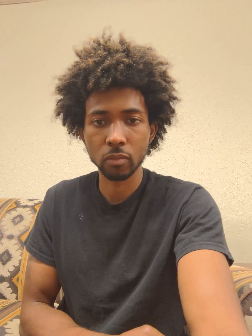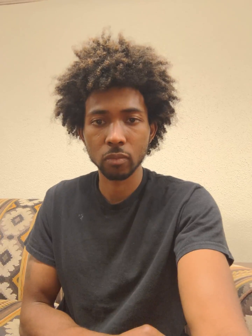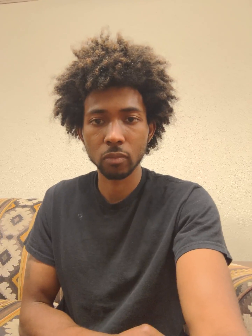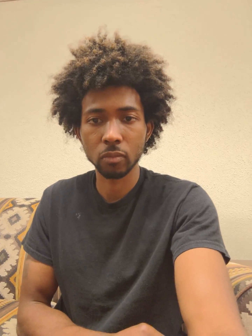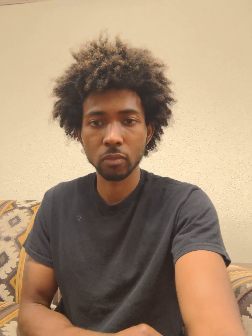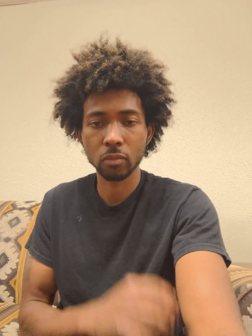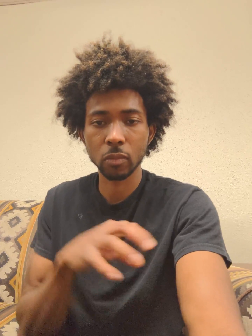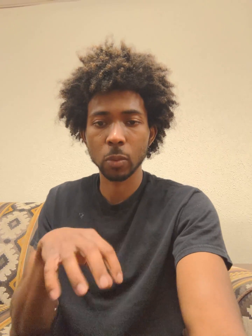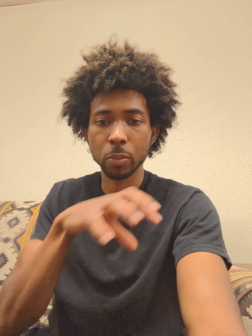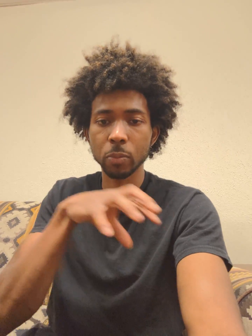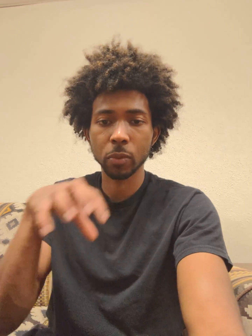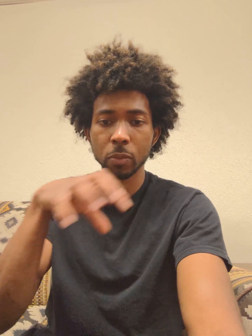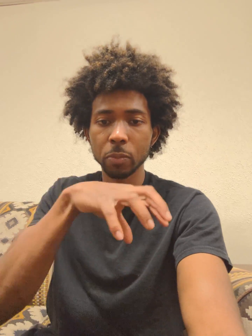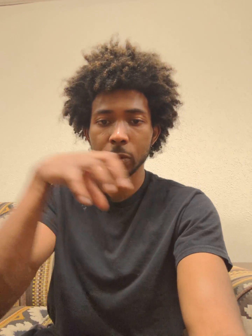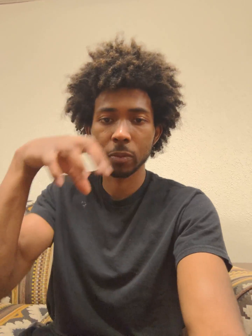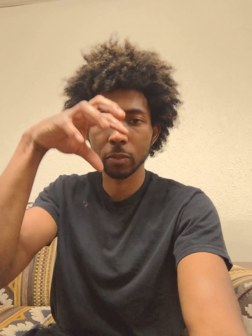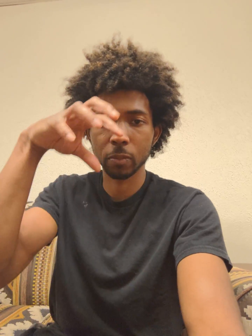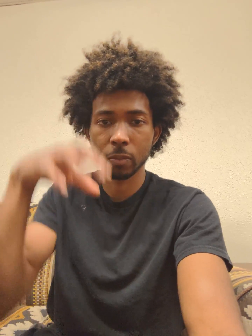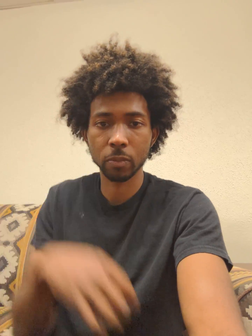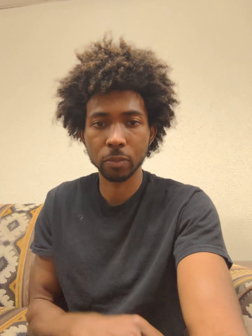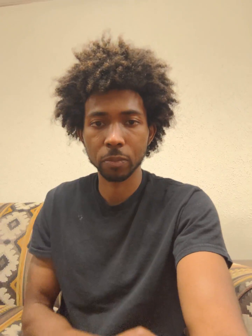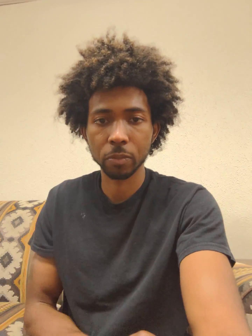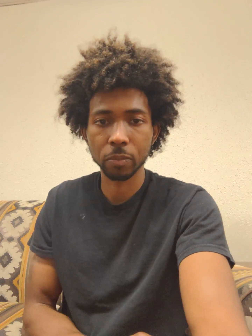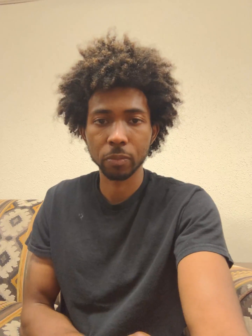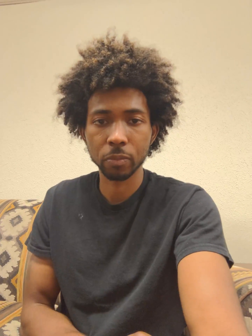block